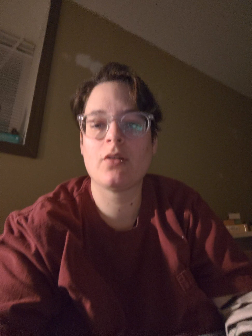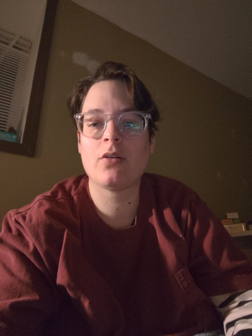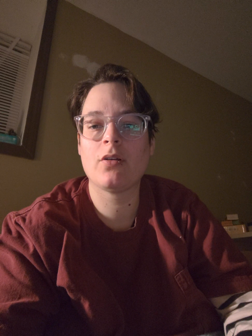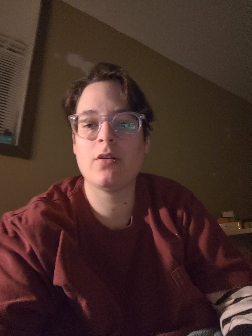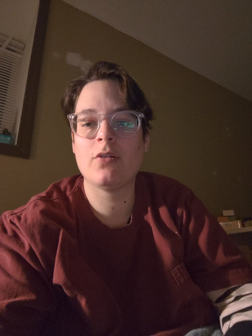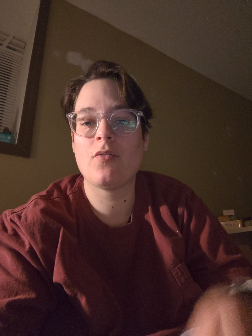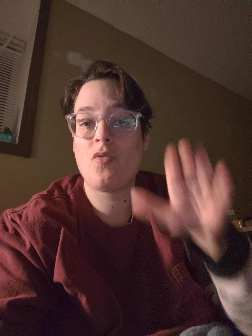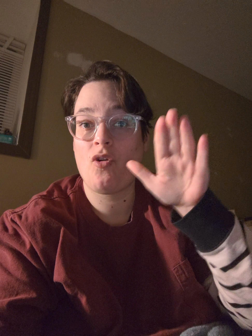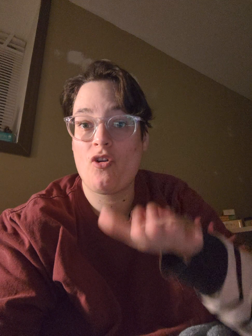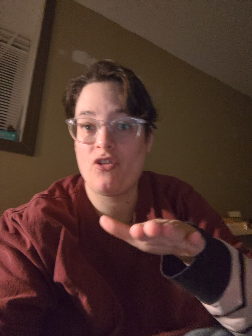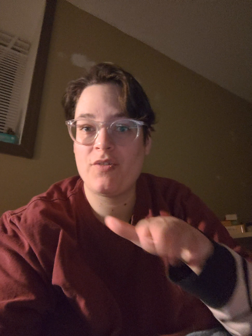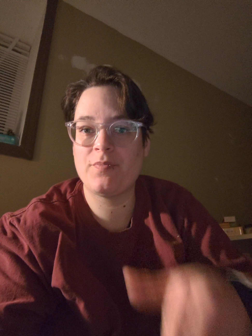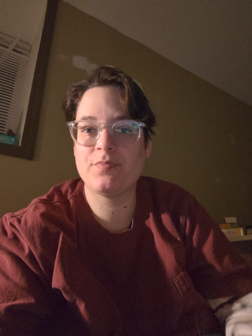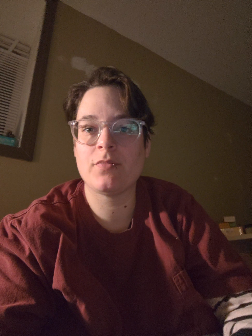on